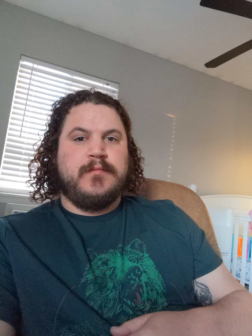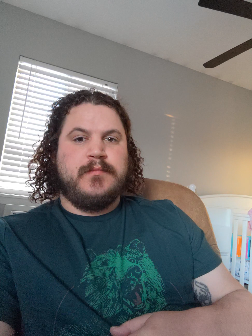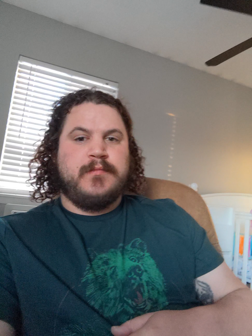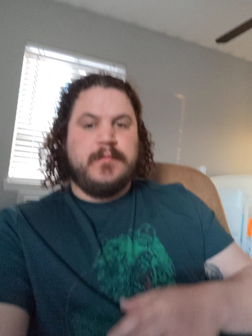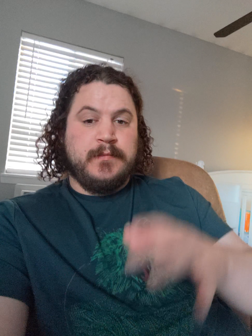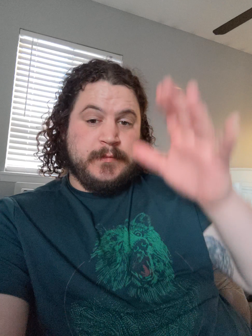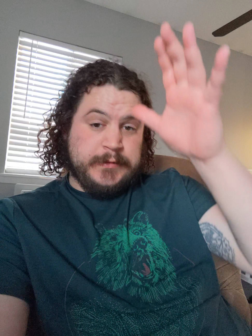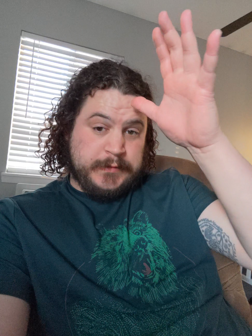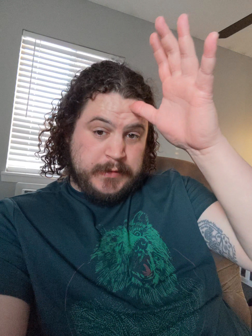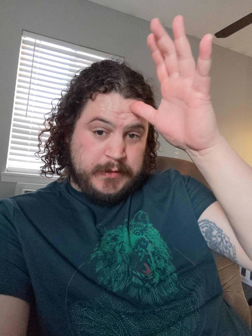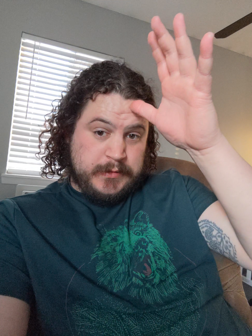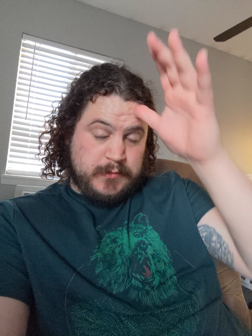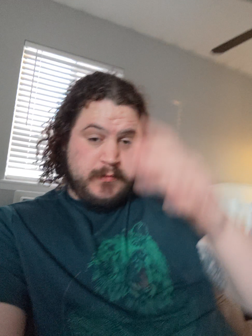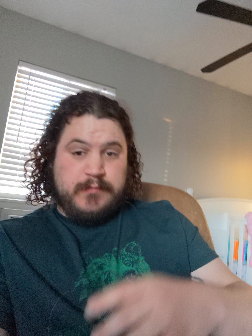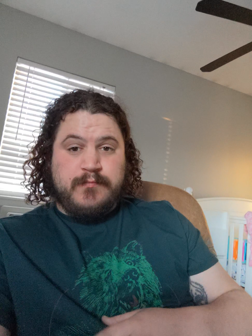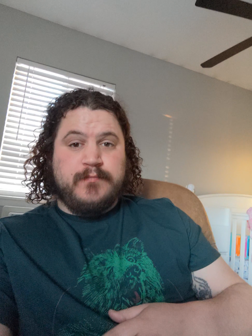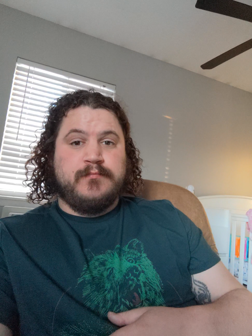dad